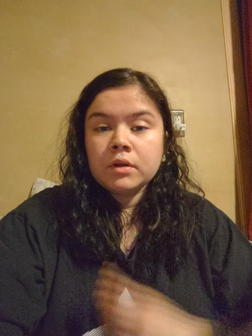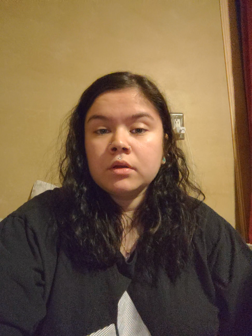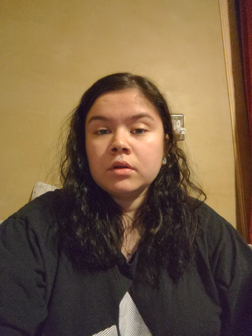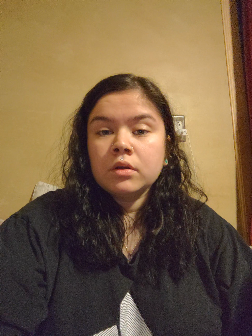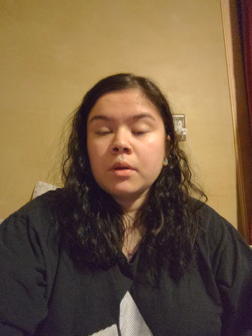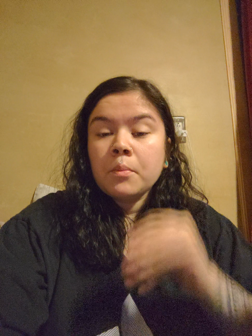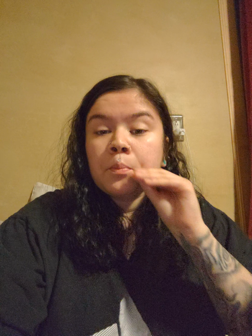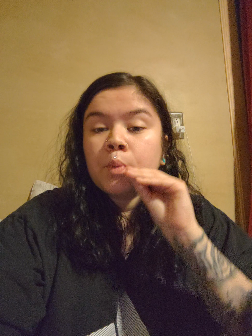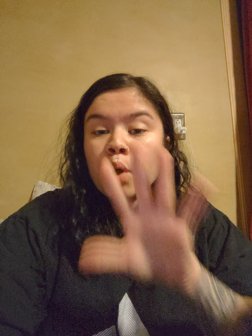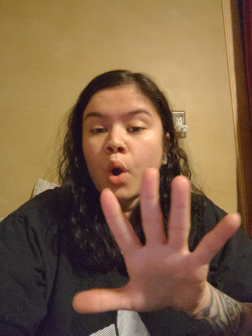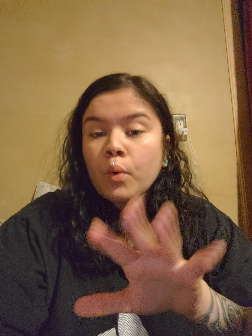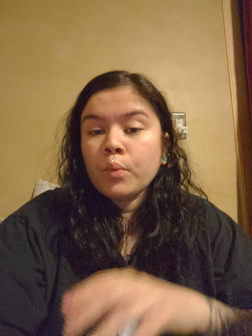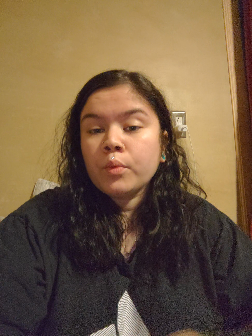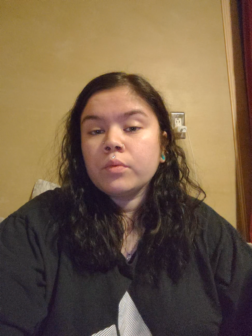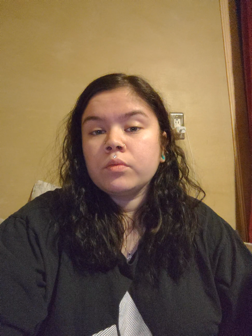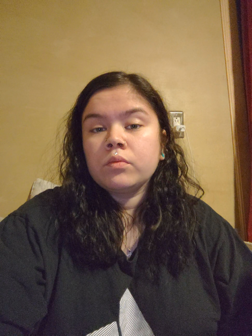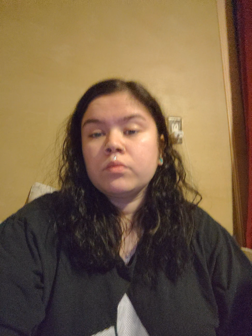blow